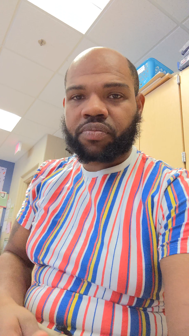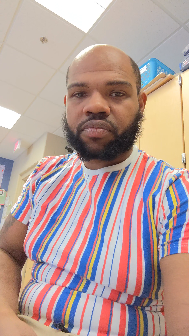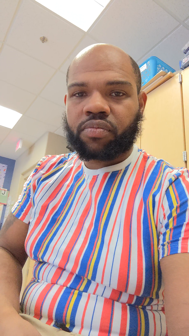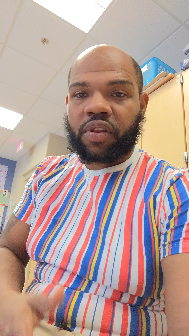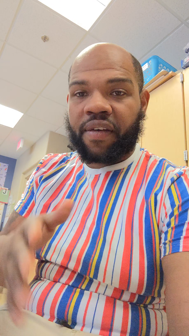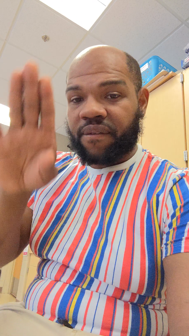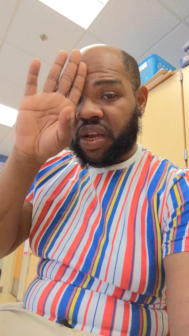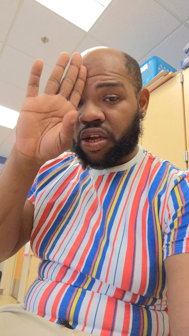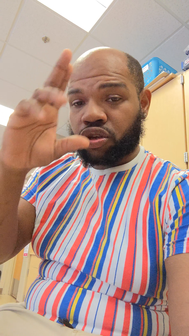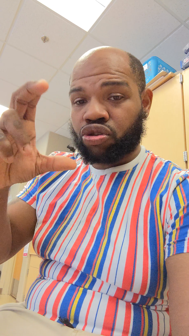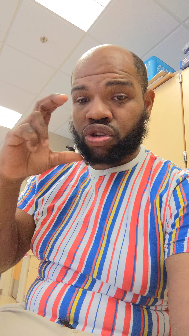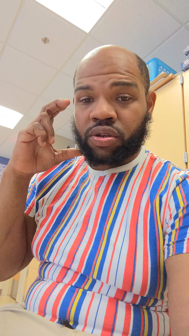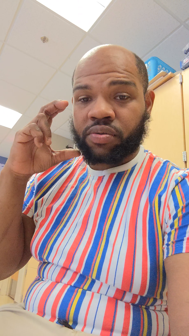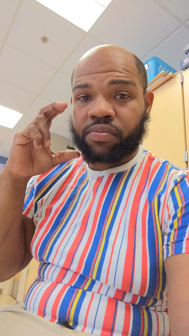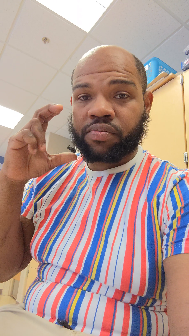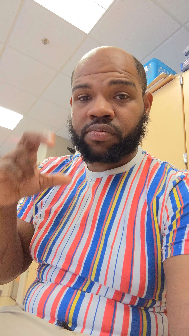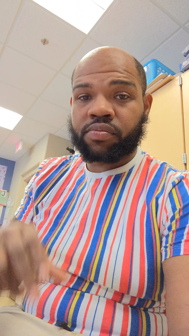fire truck